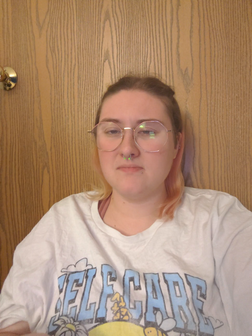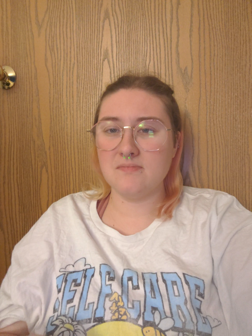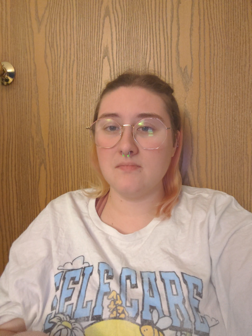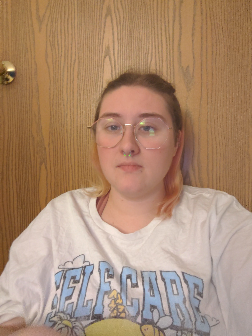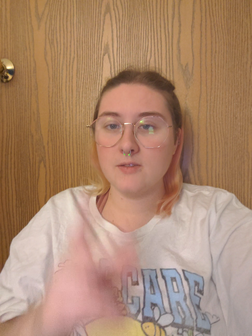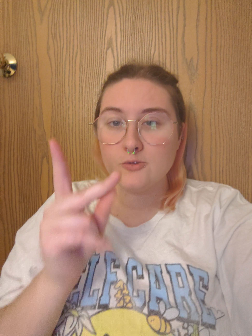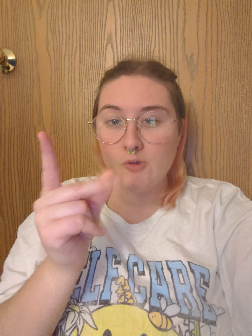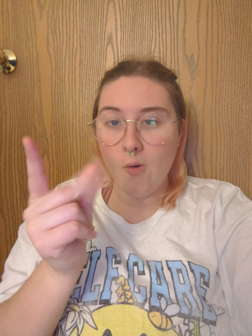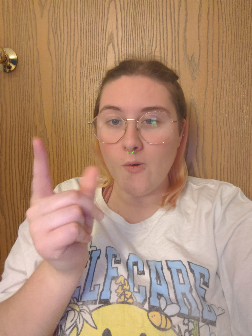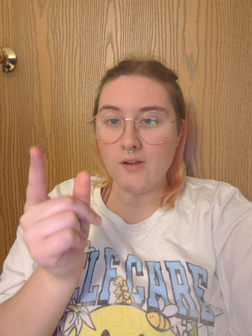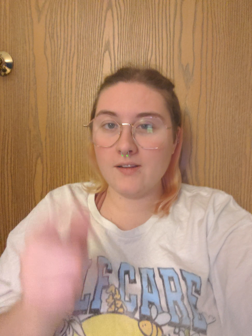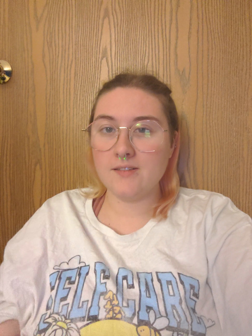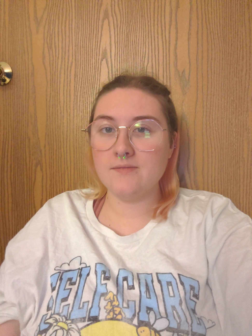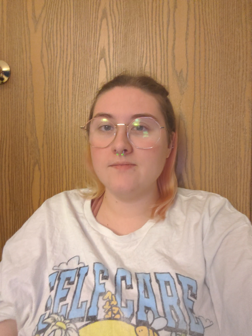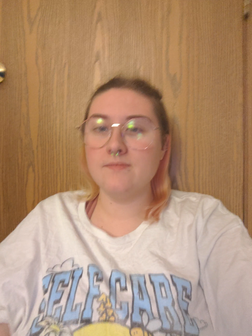dog